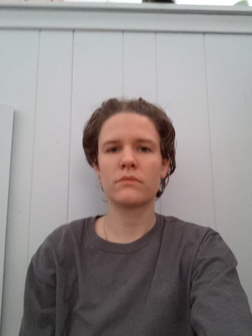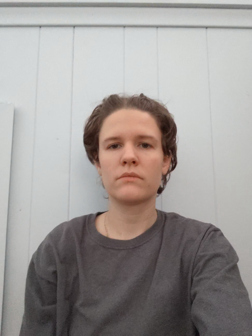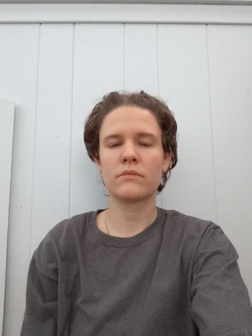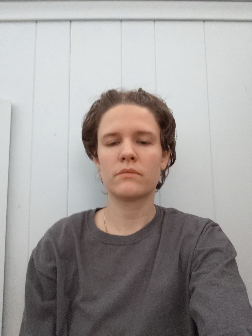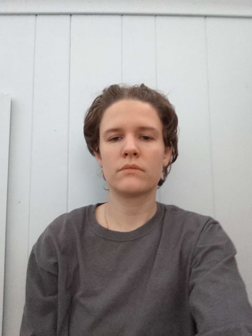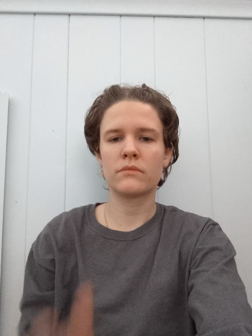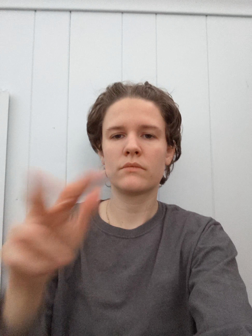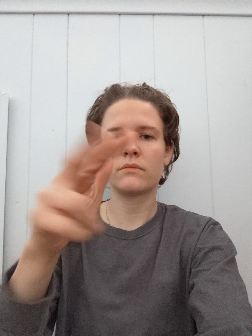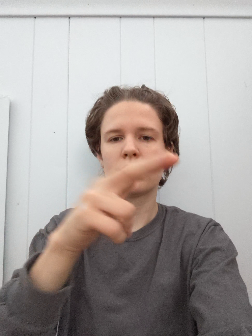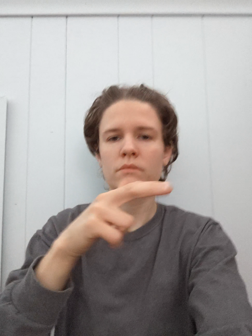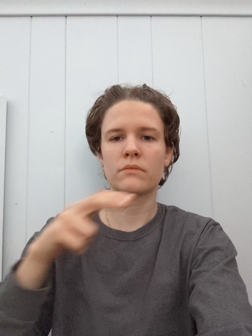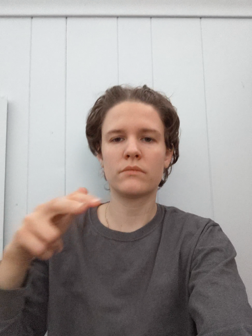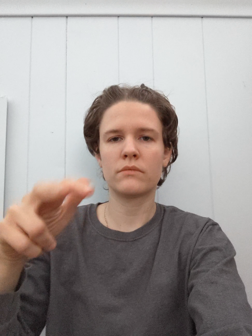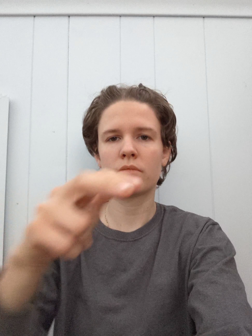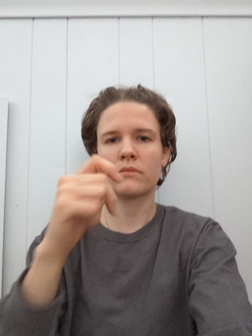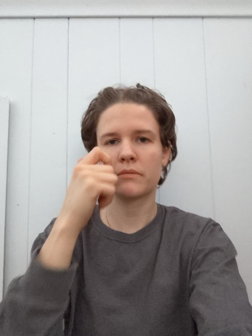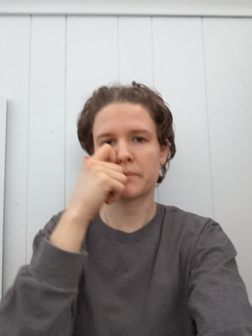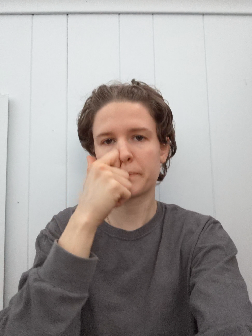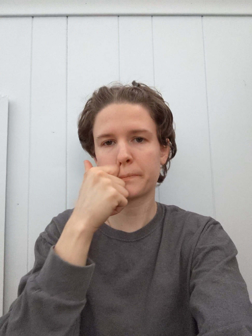helicopter